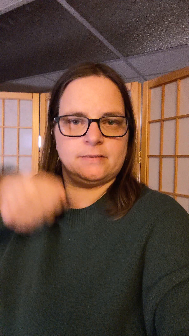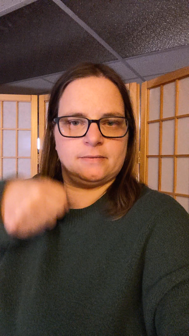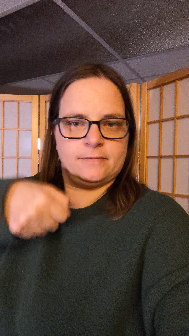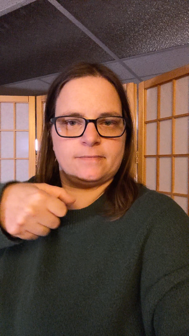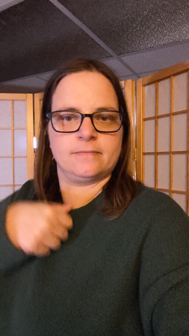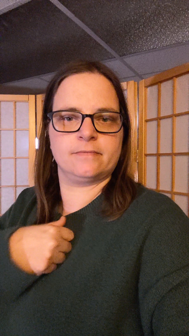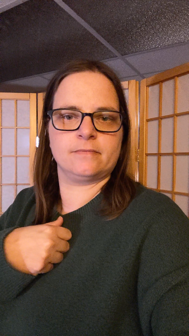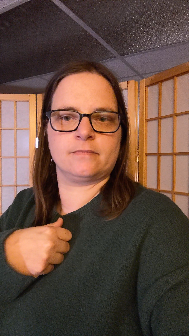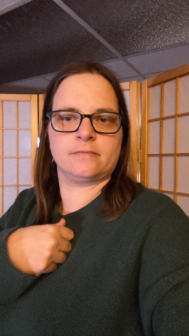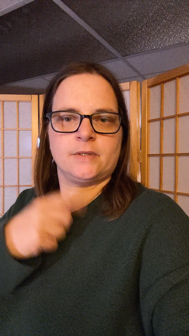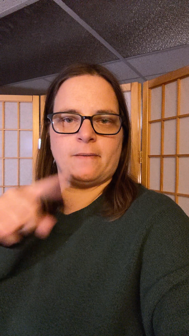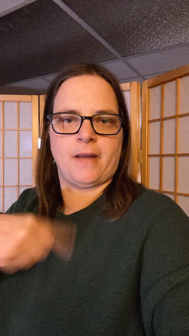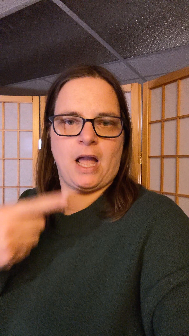about